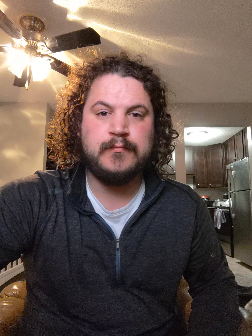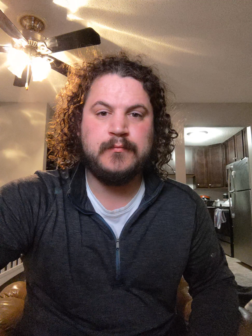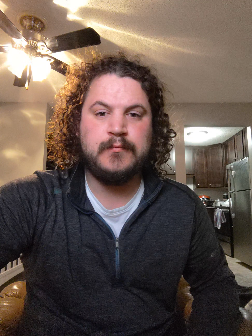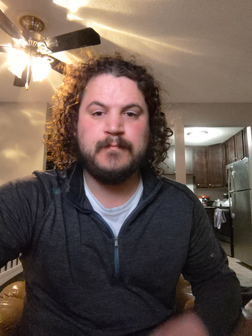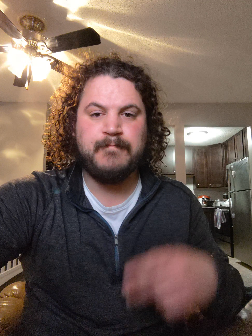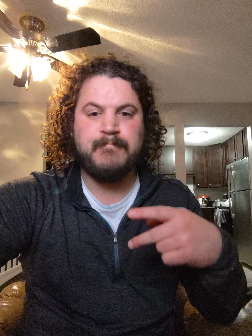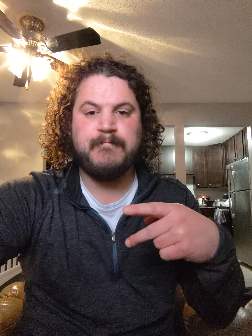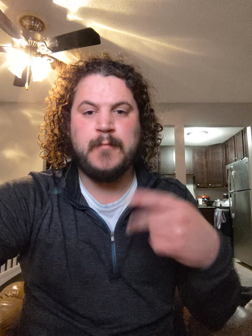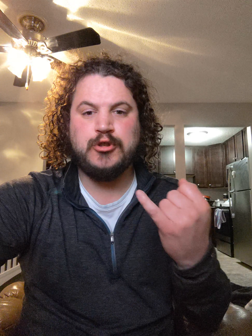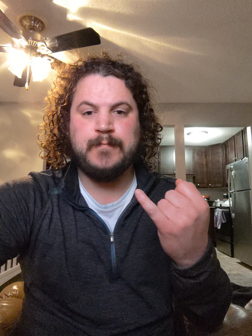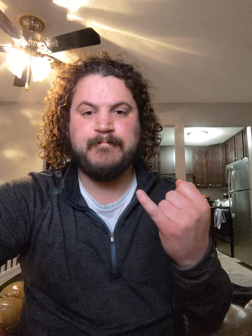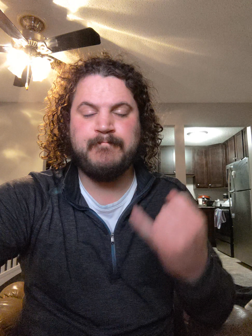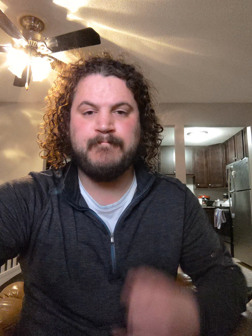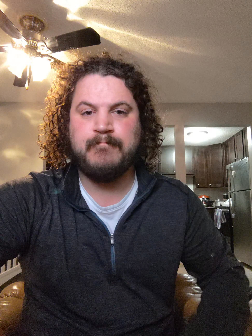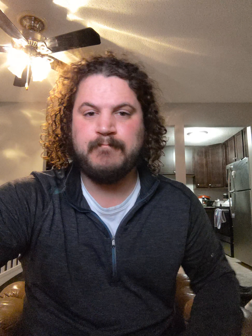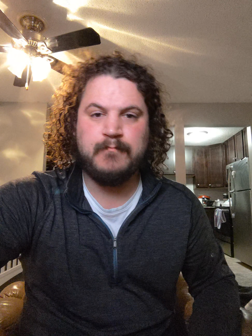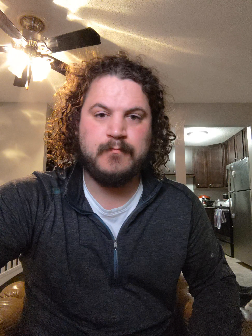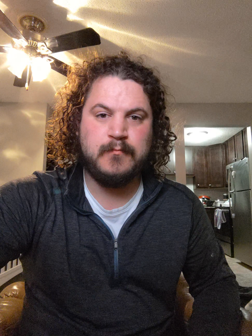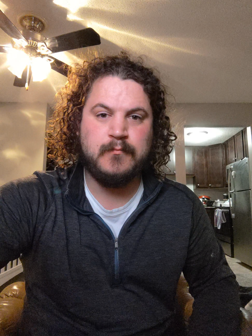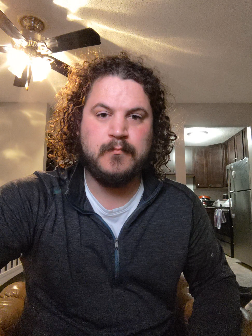pajamas